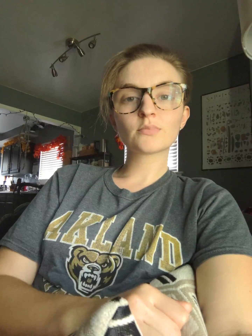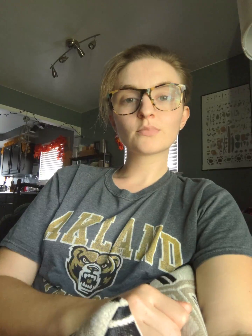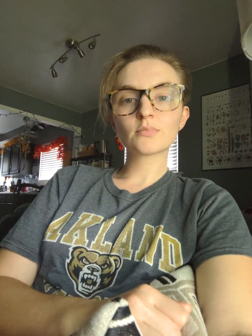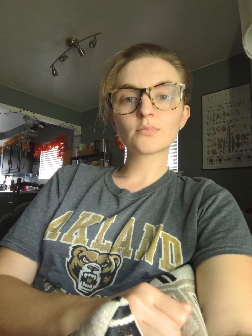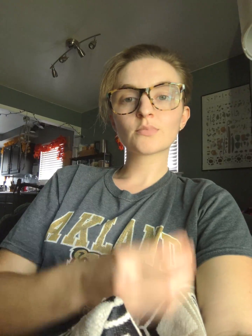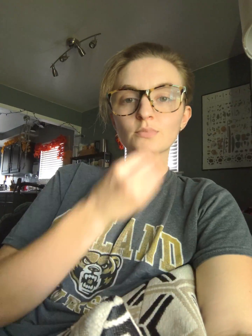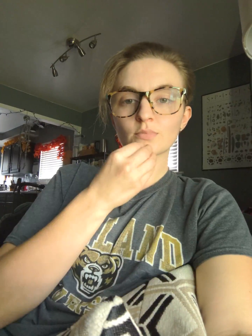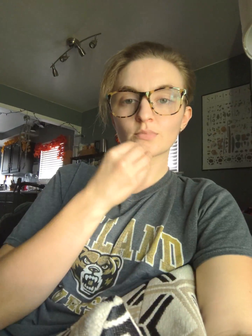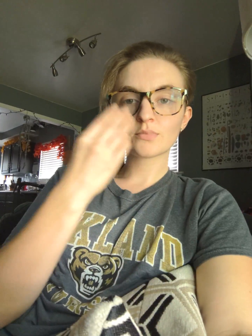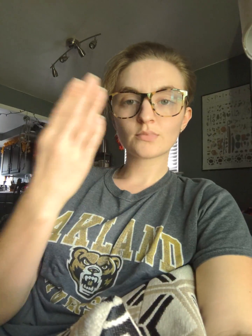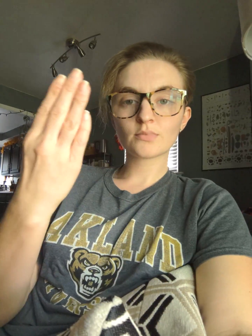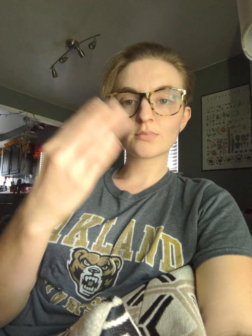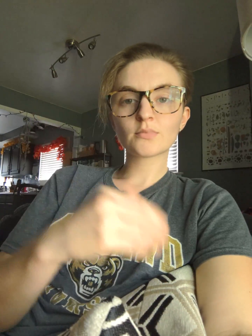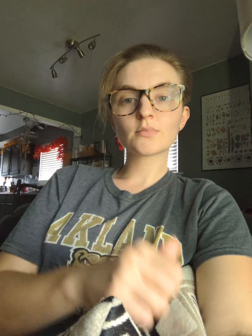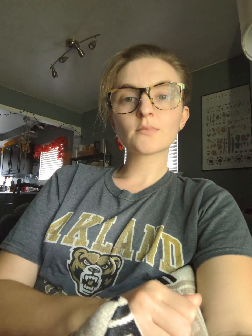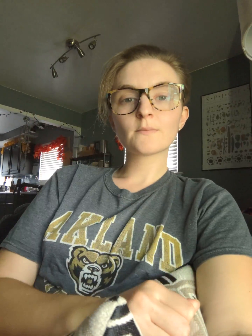breakfast